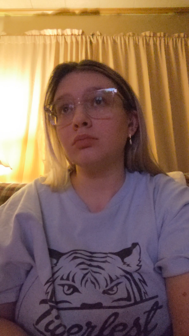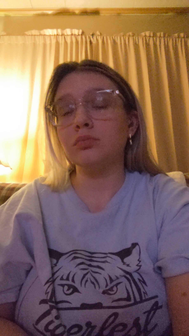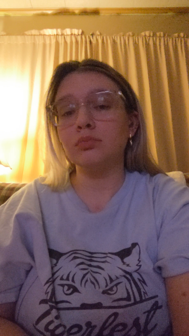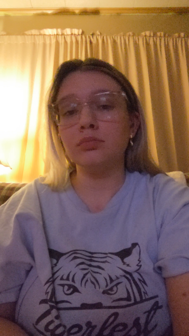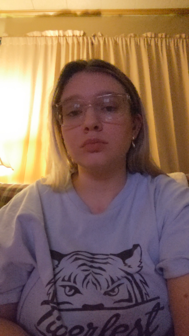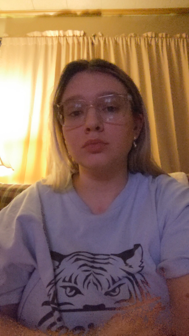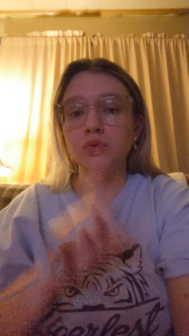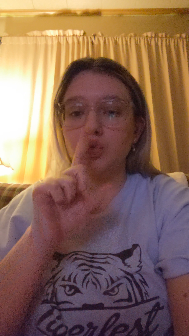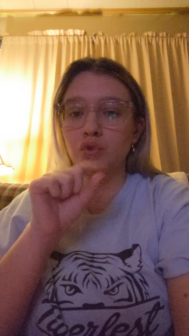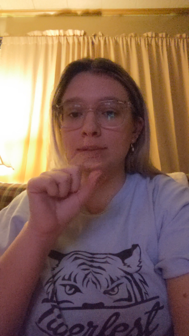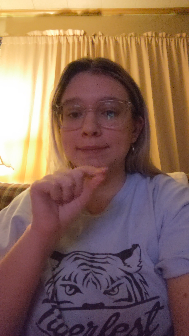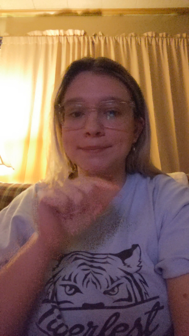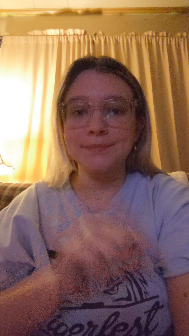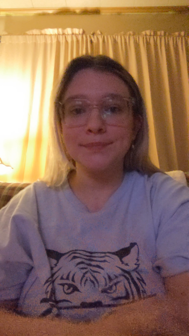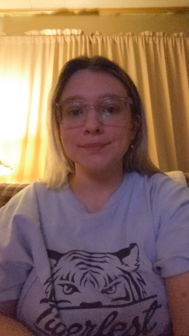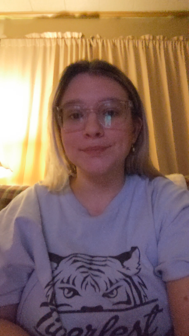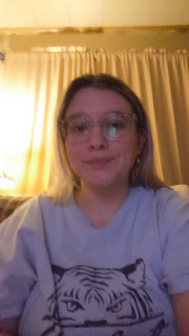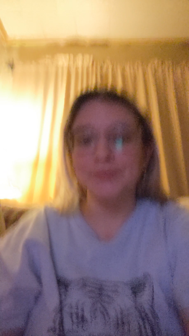chicken